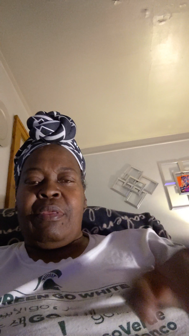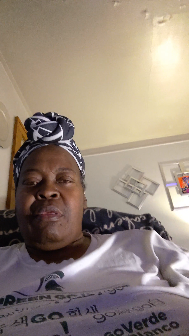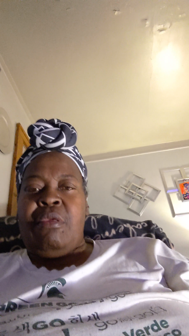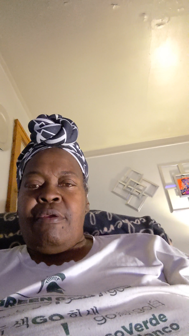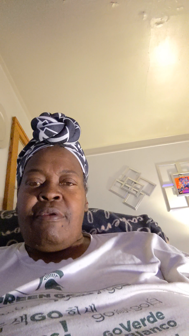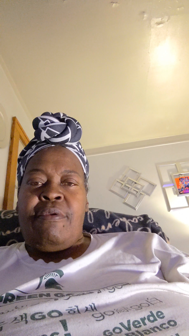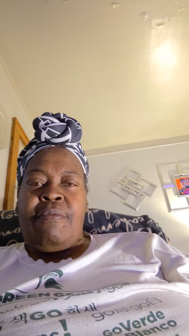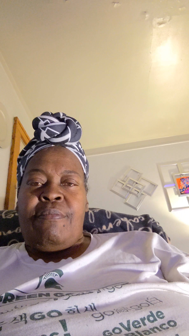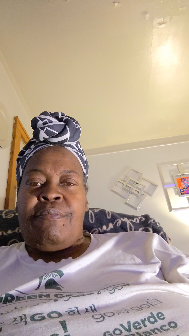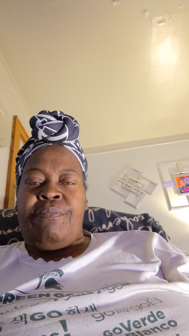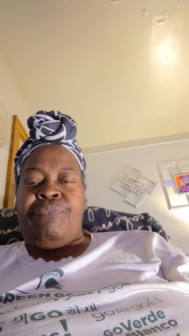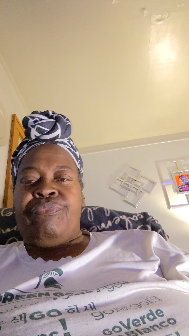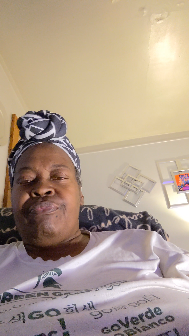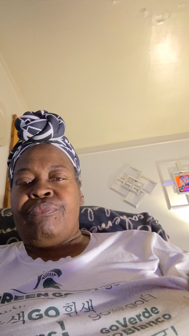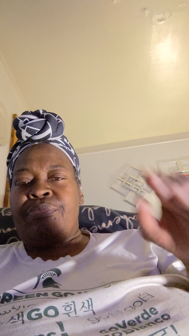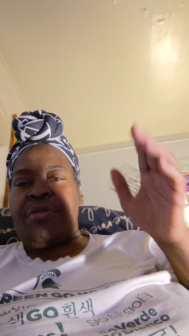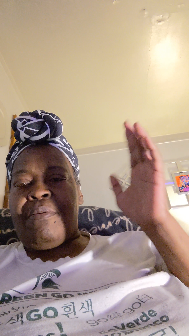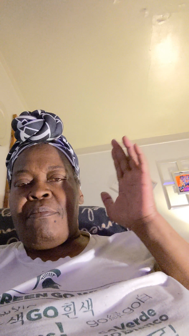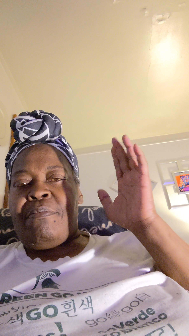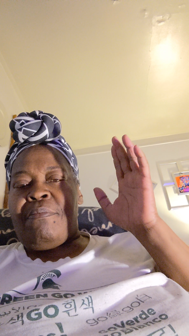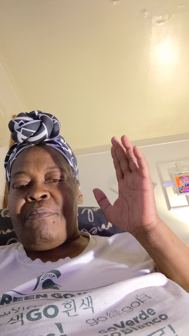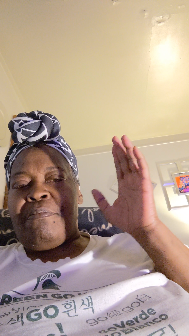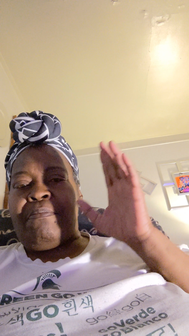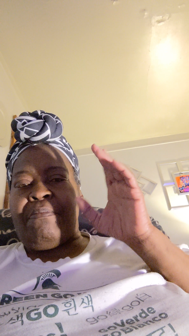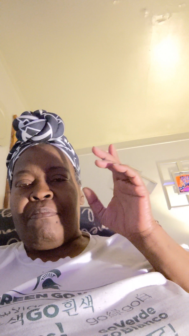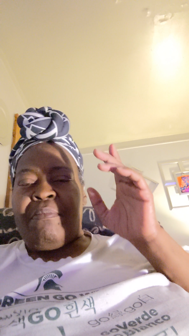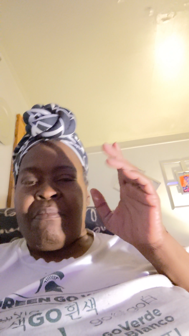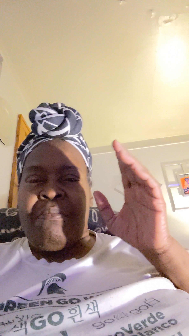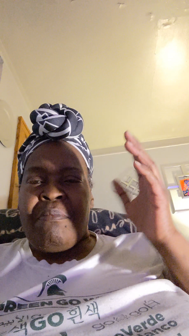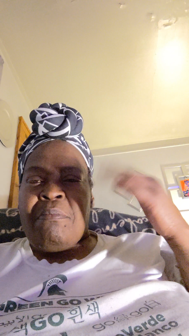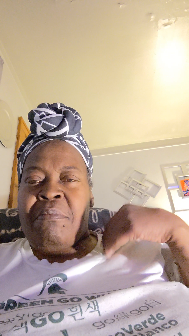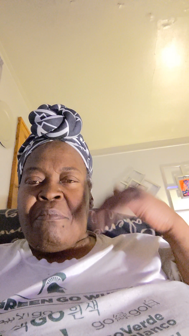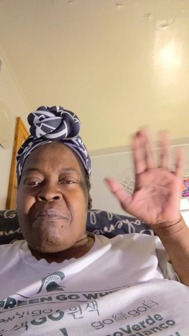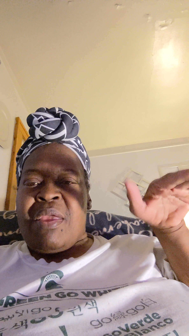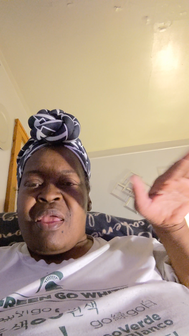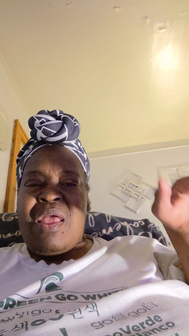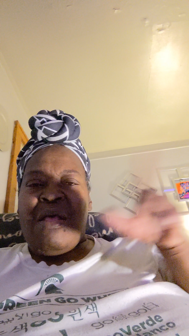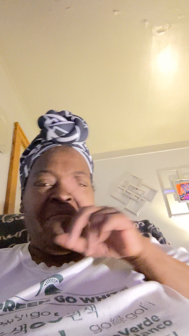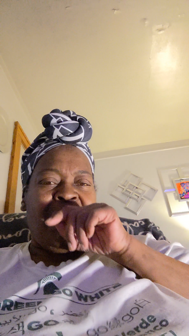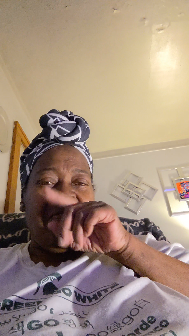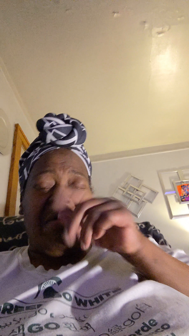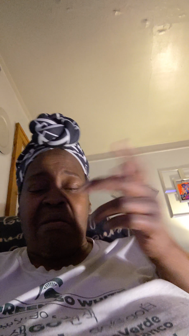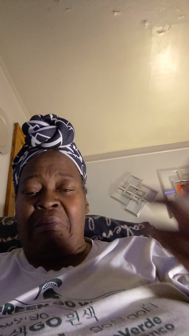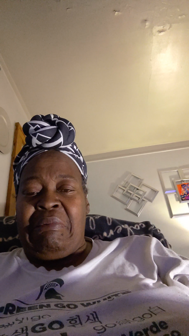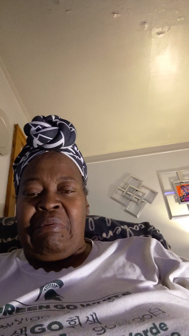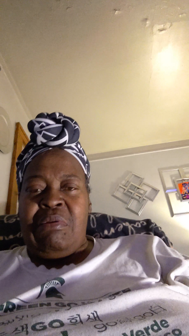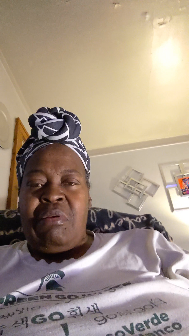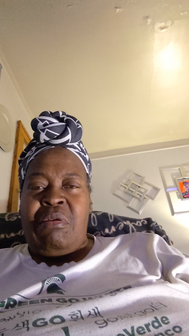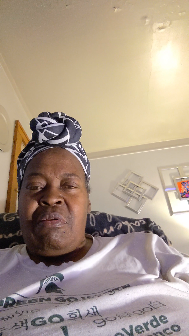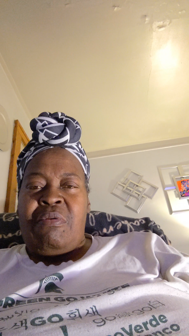bat